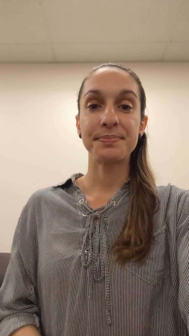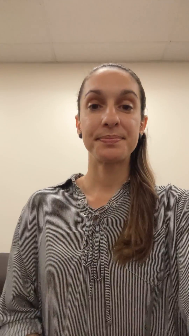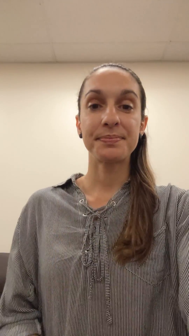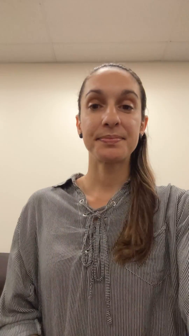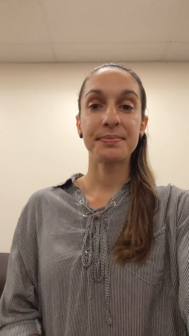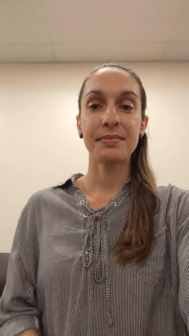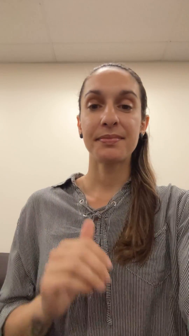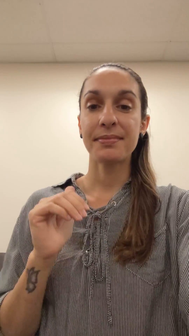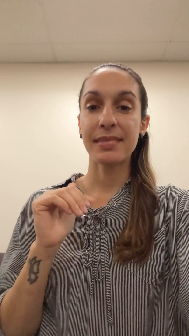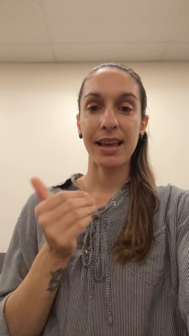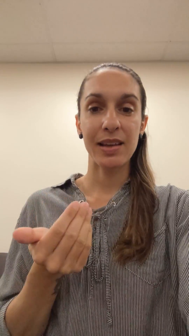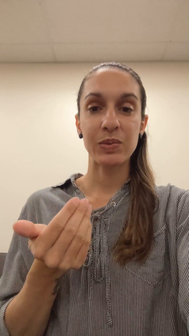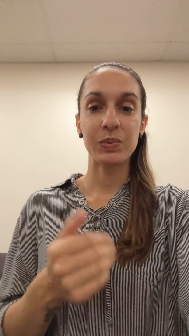how